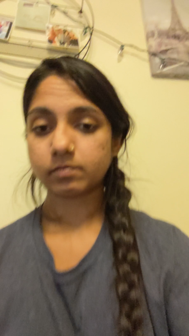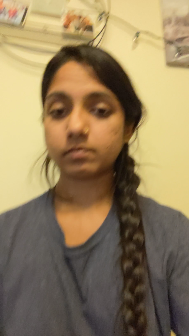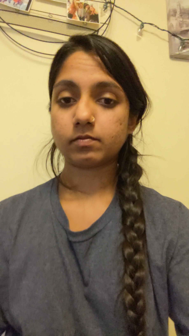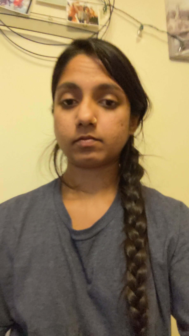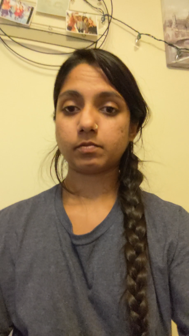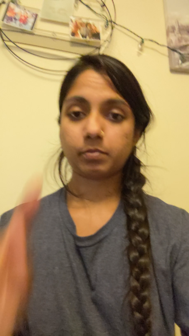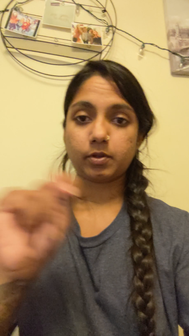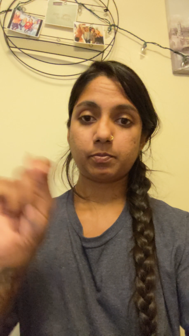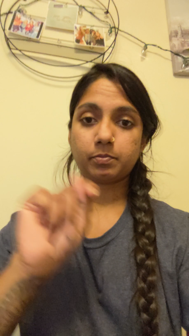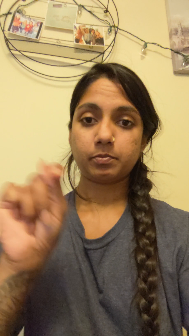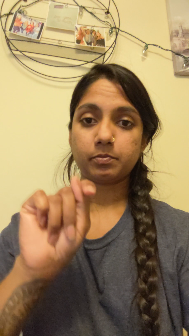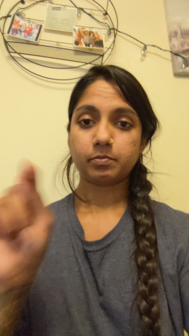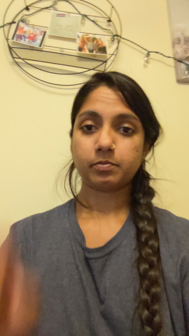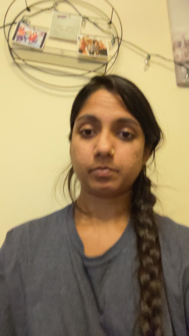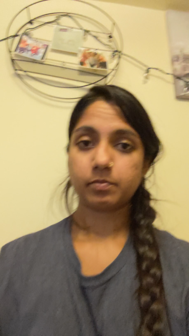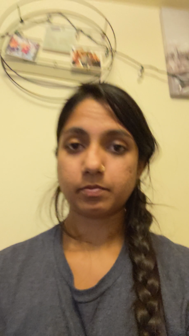bathroom